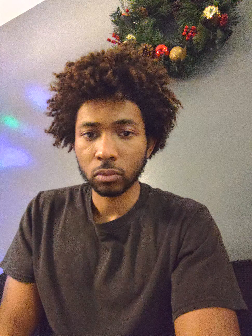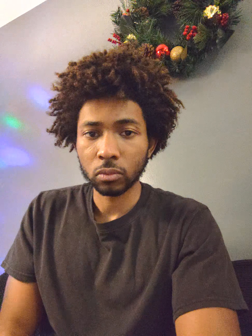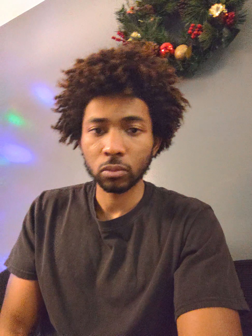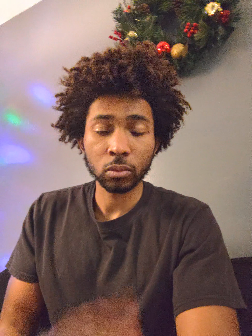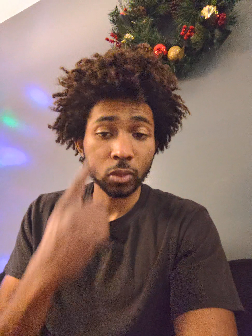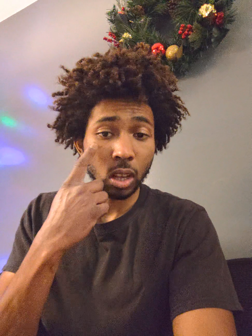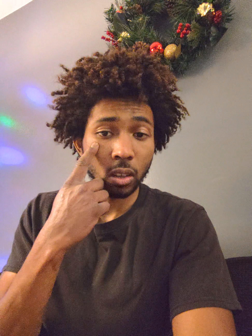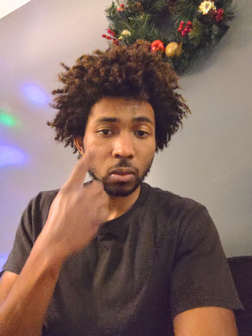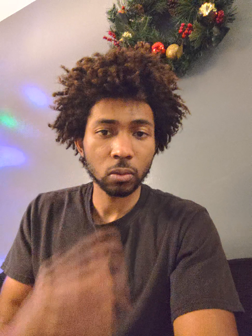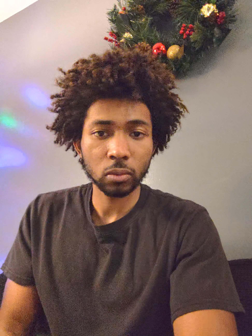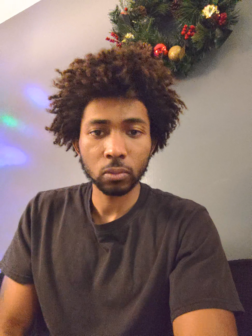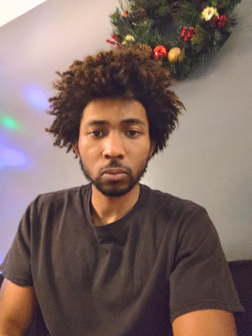eye